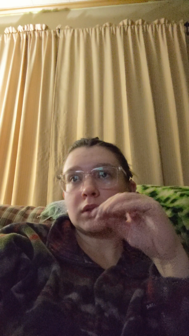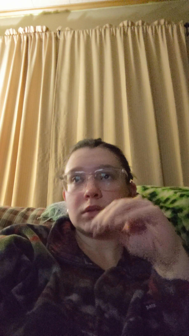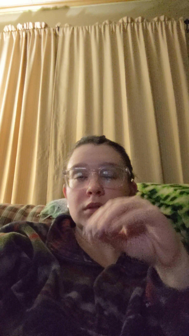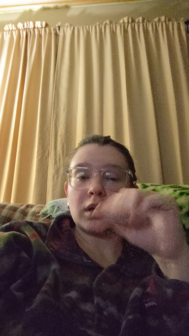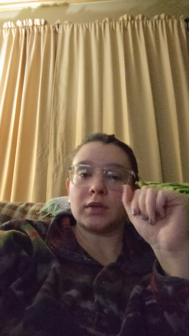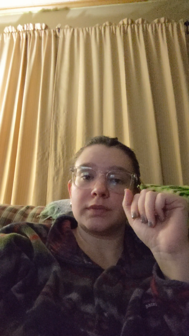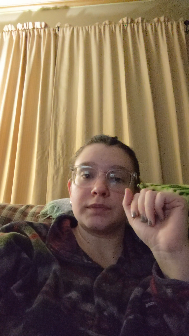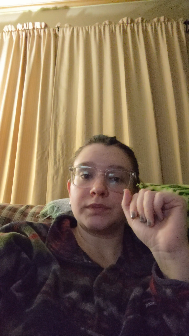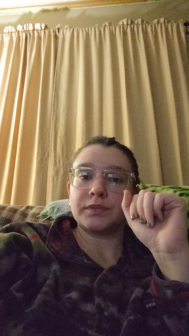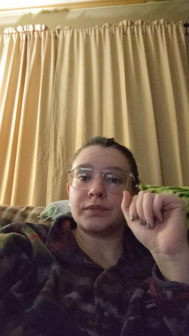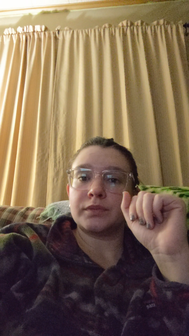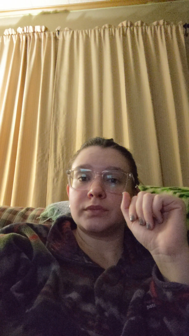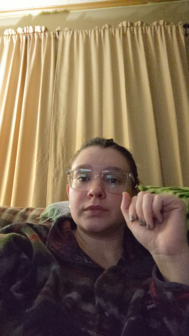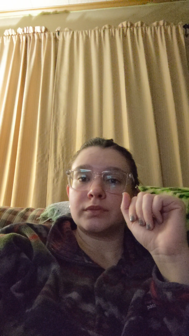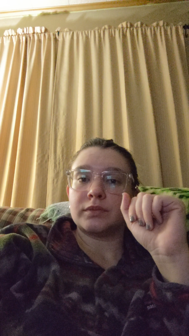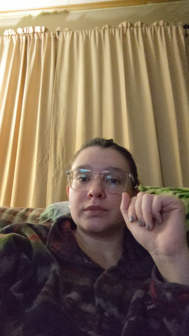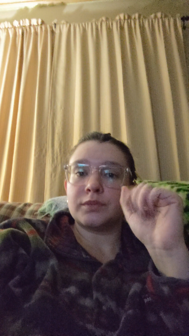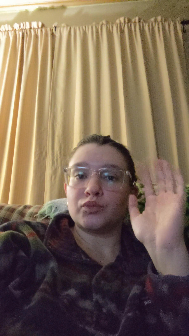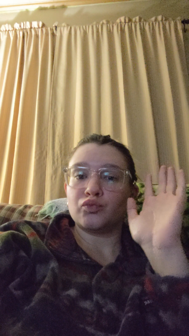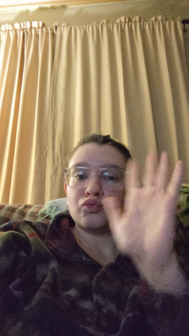give me five